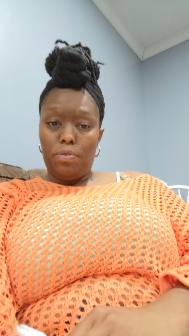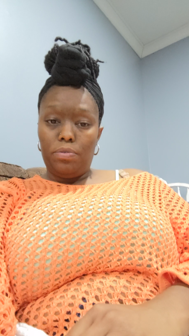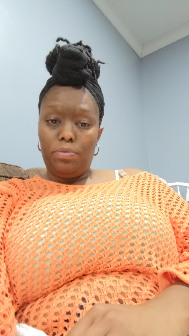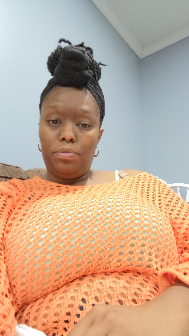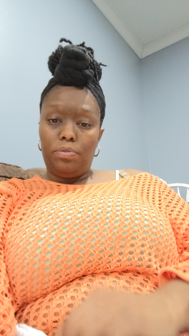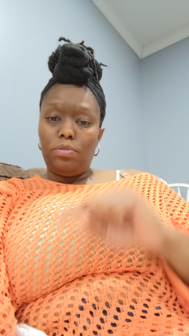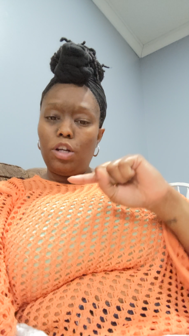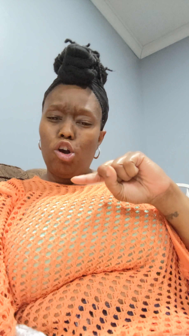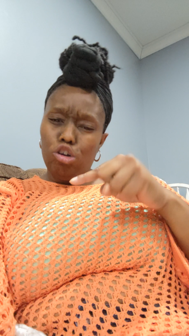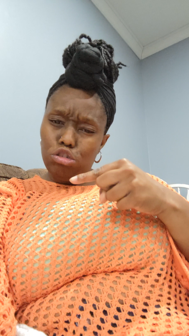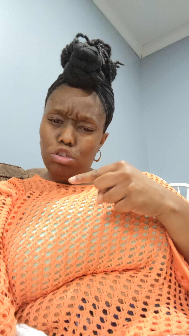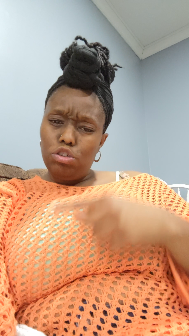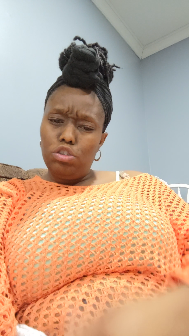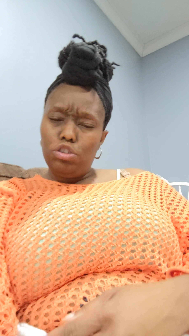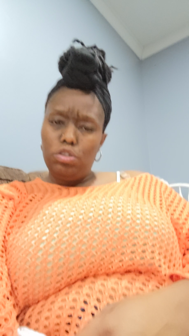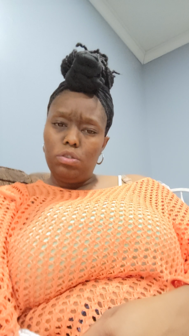hurt